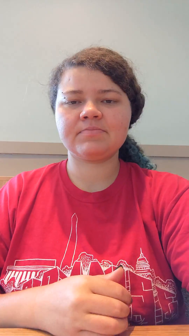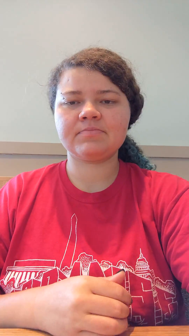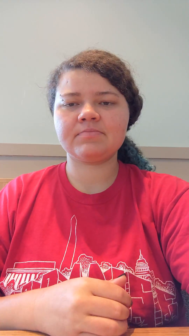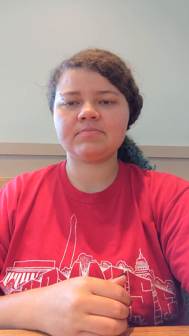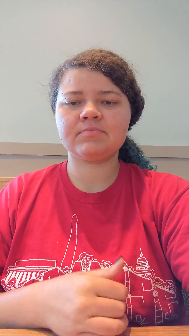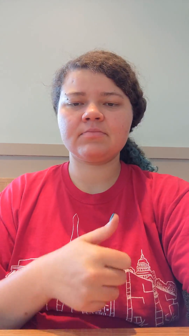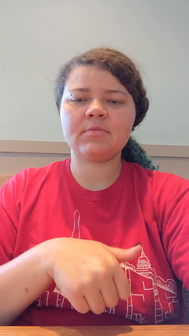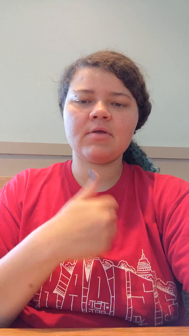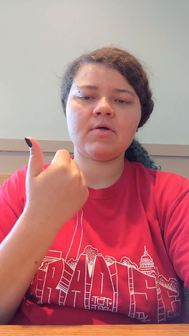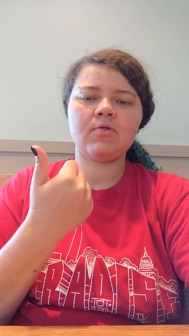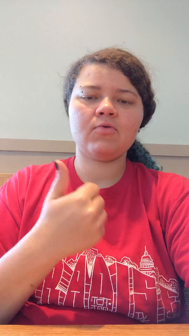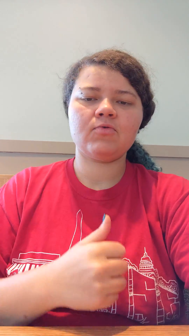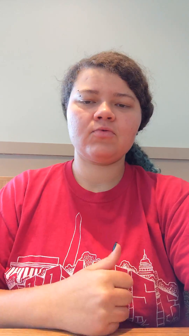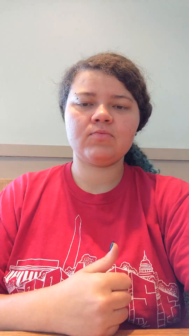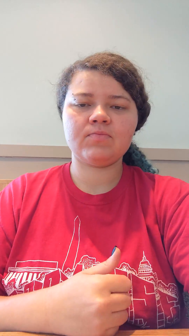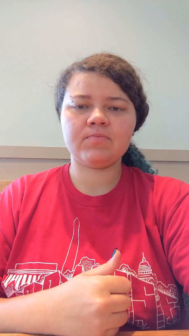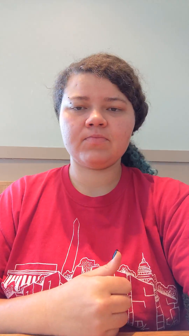other